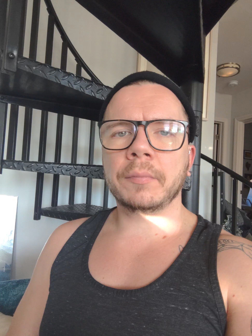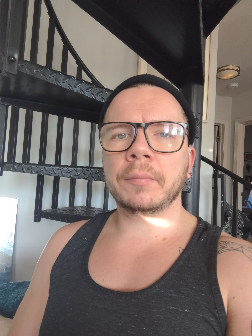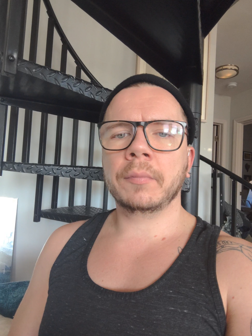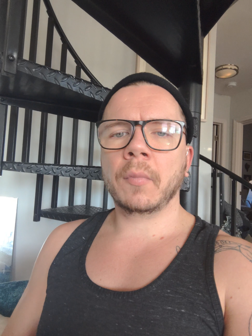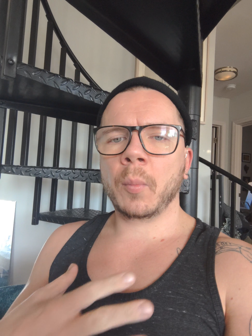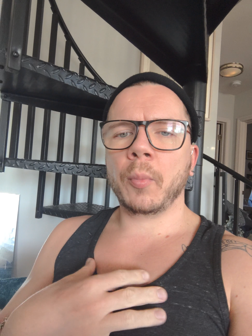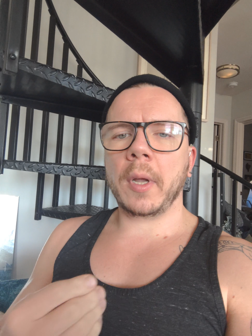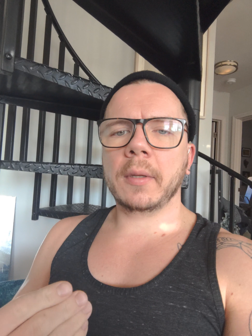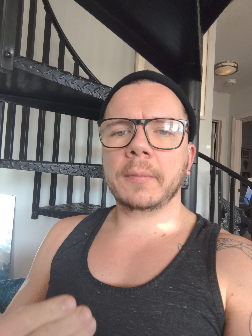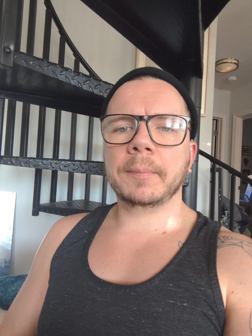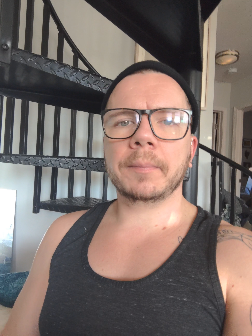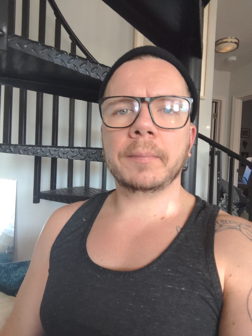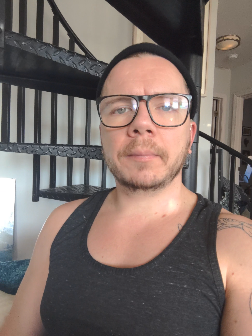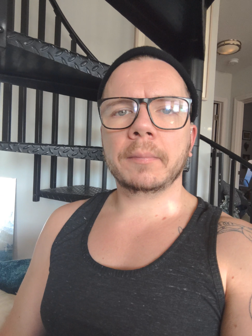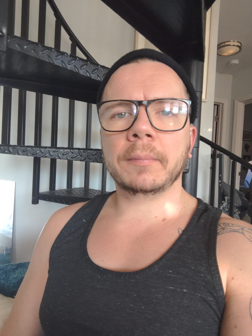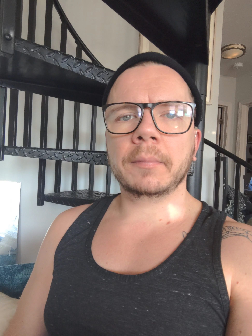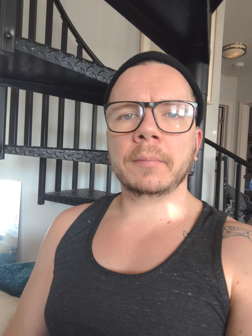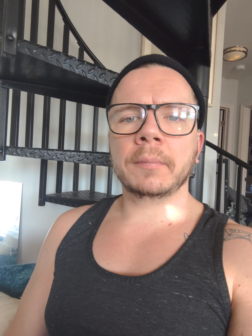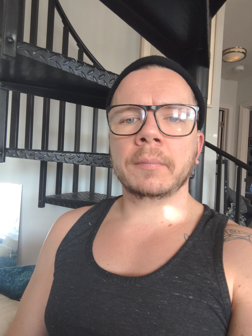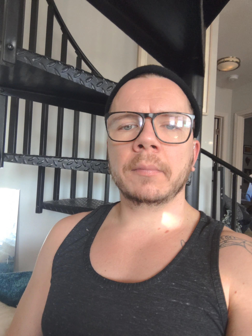white